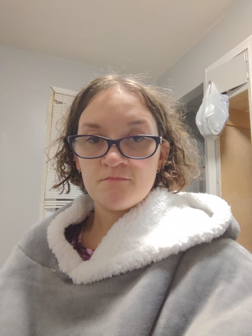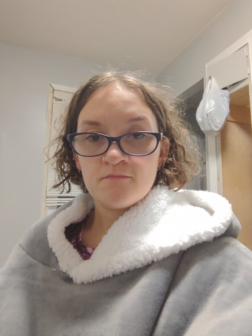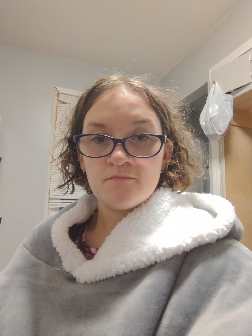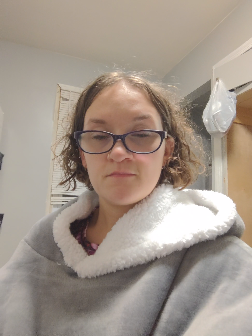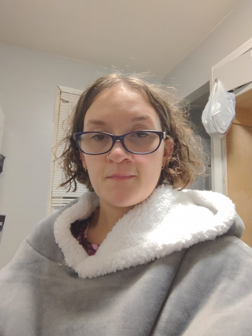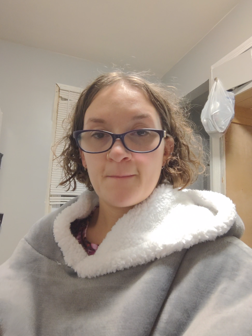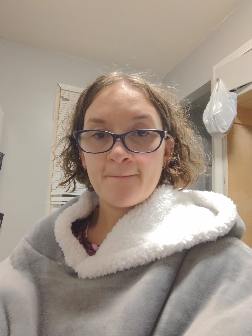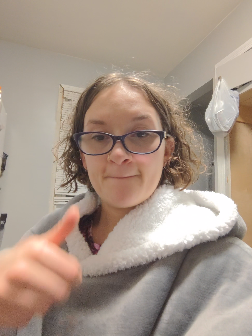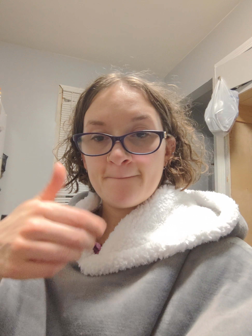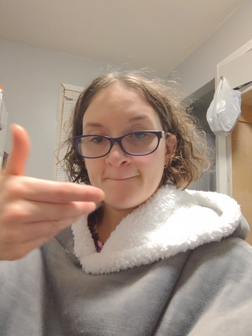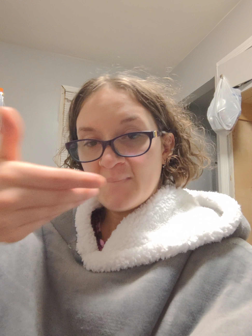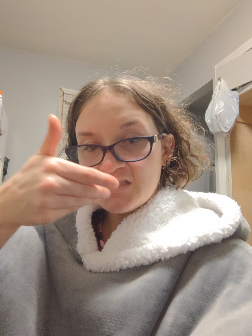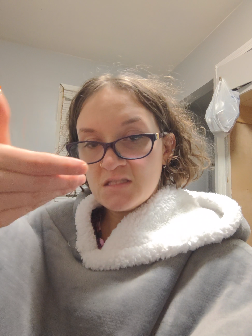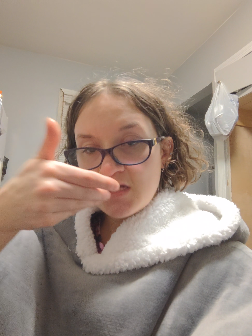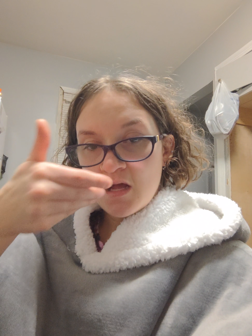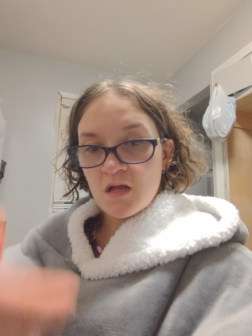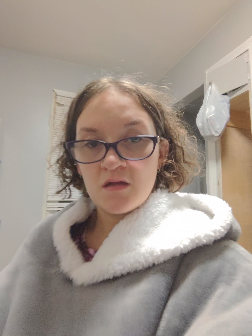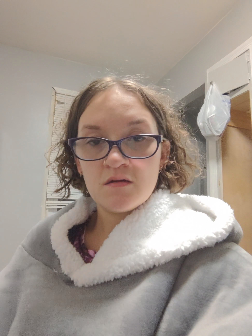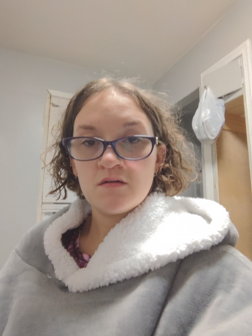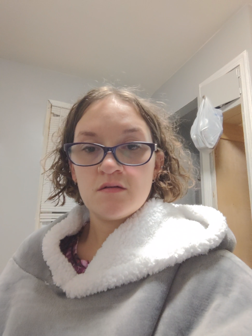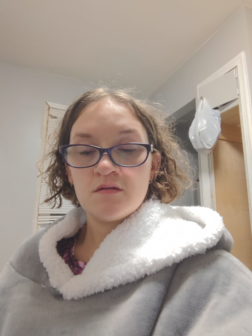pizza